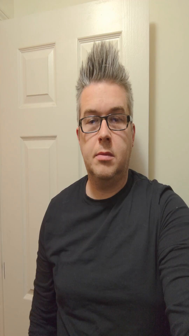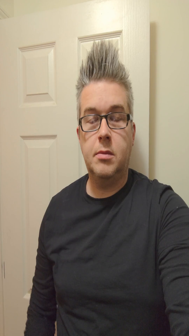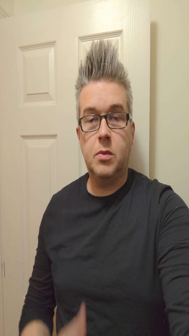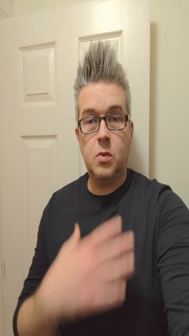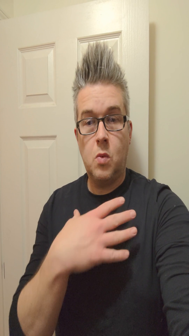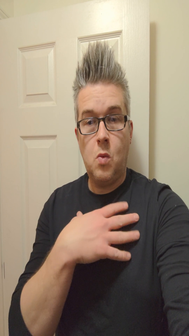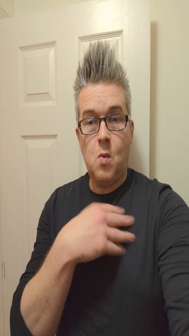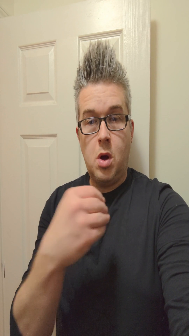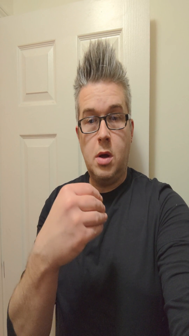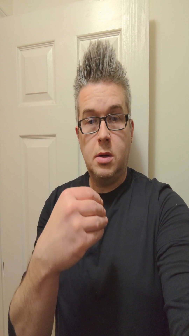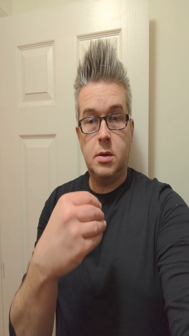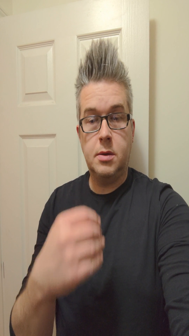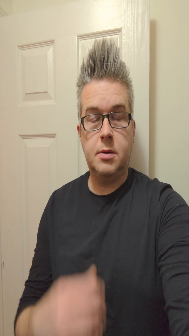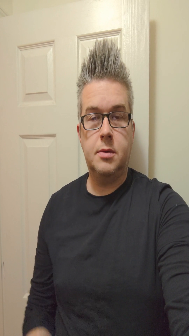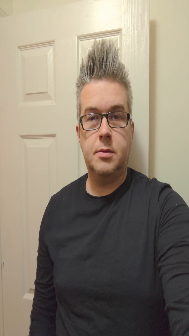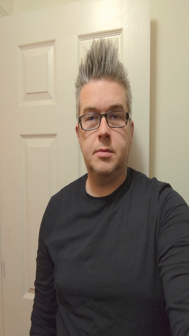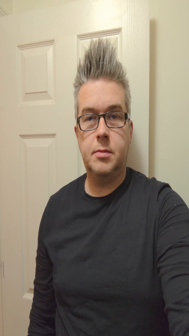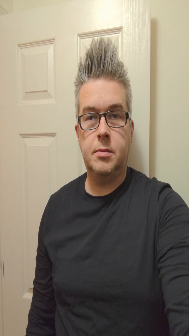white